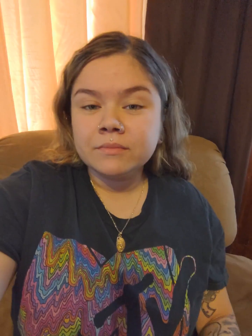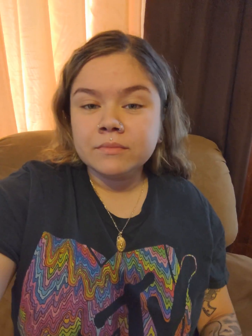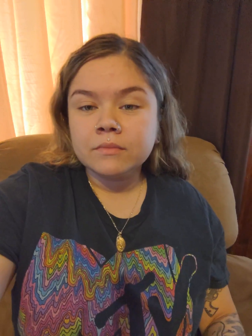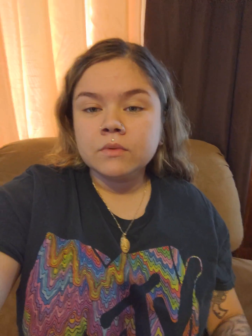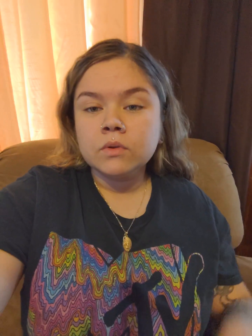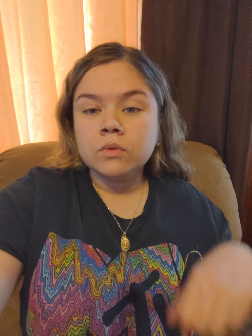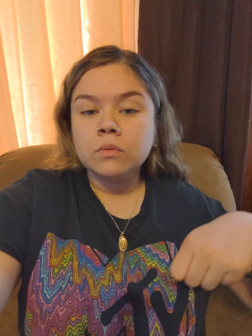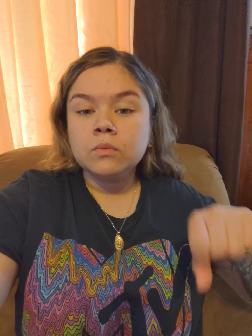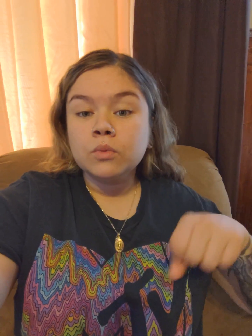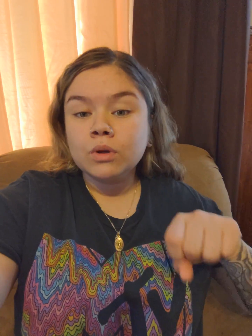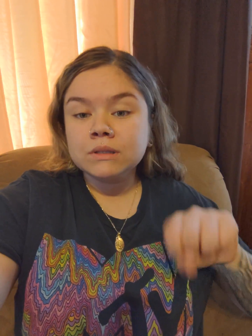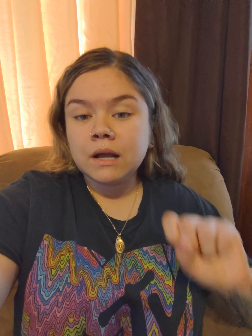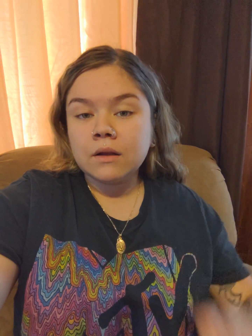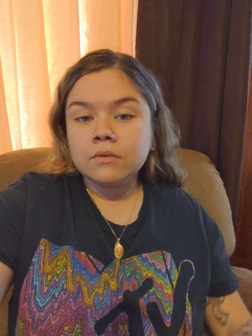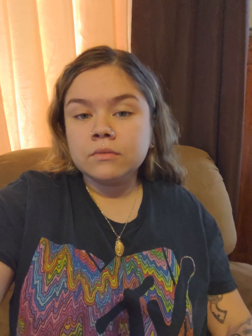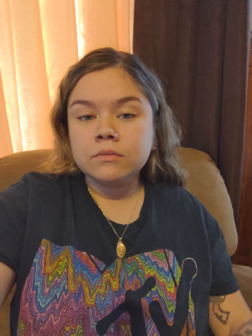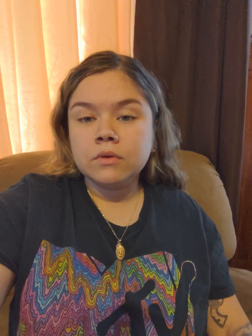motorcycle